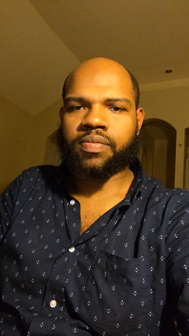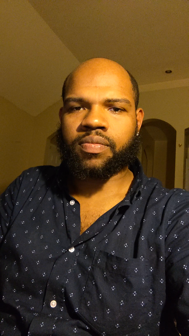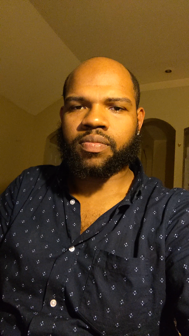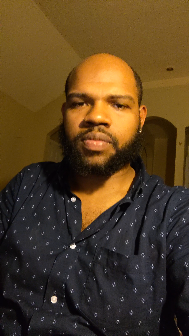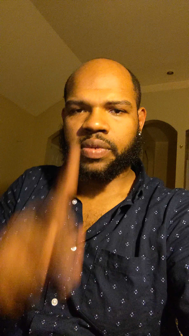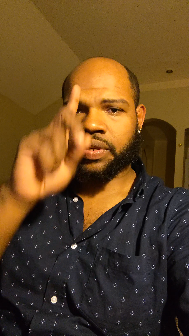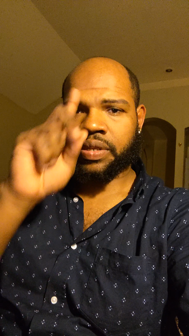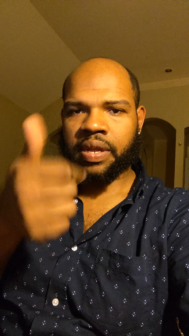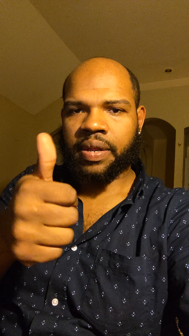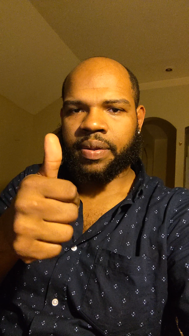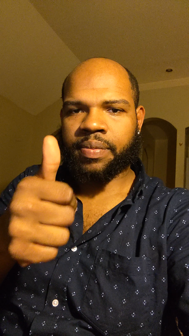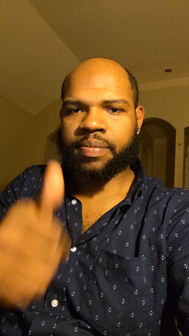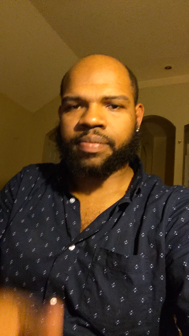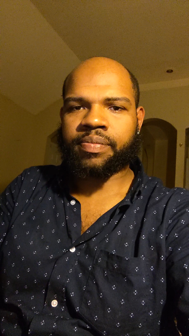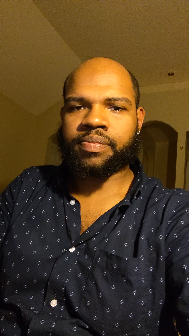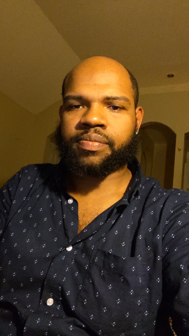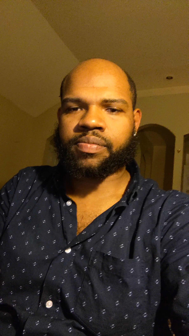dime